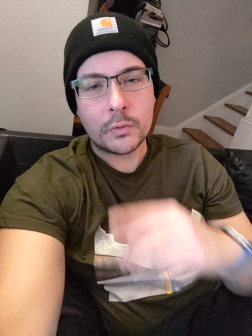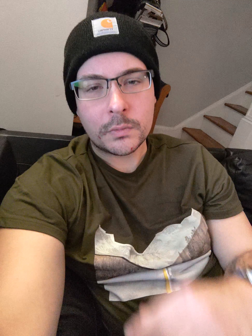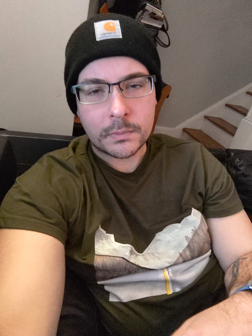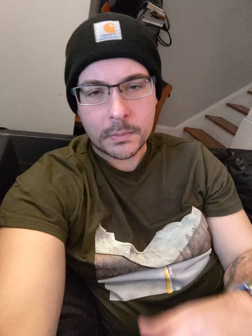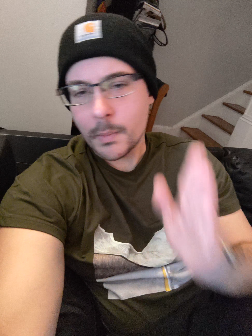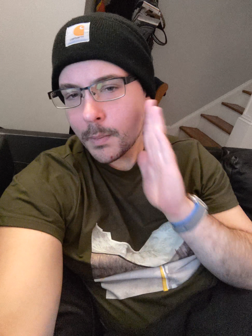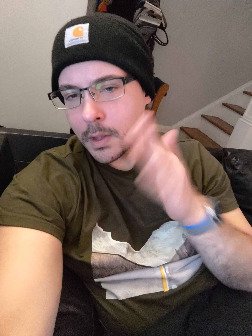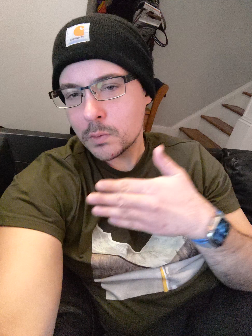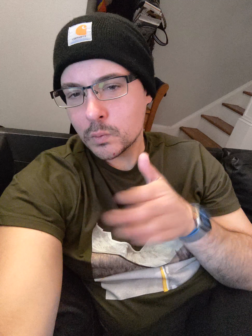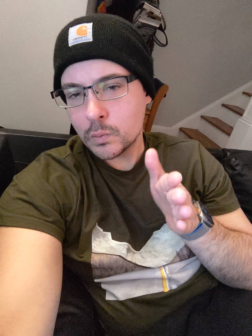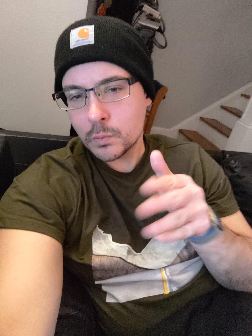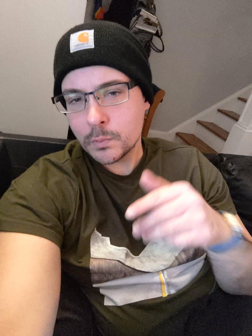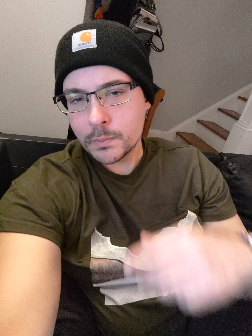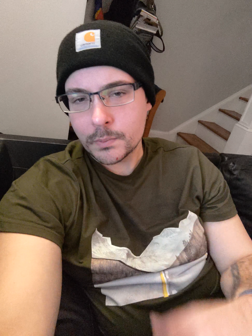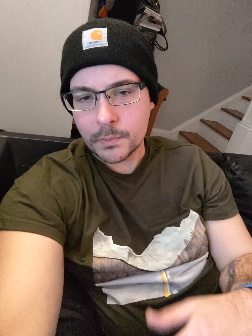bedroom